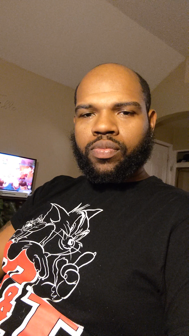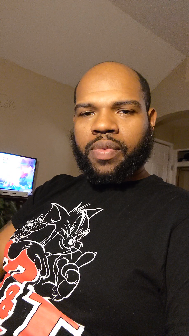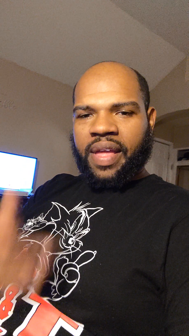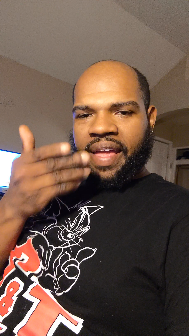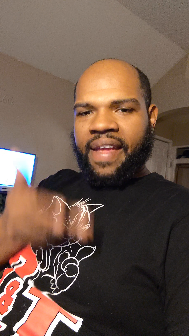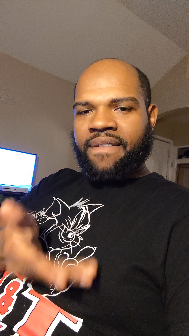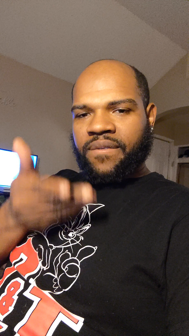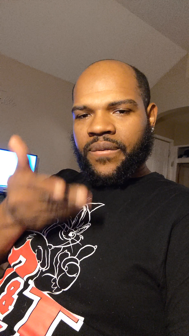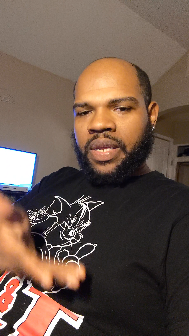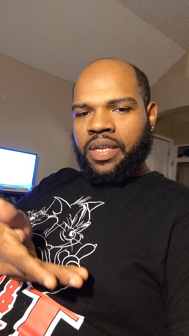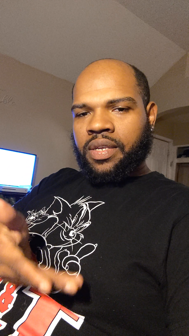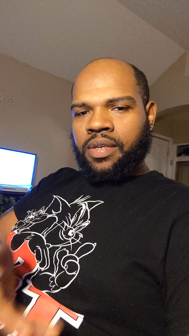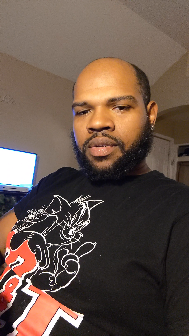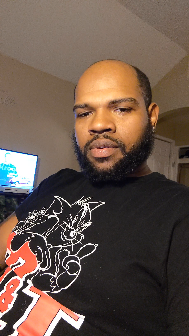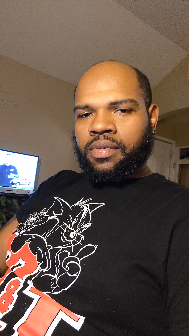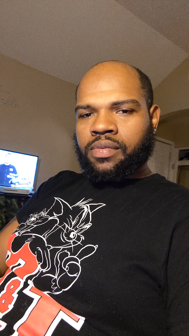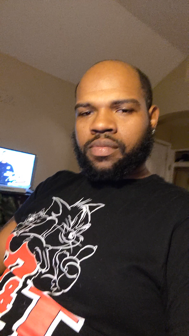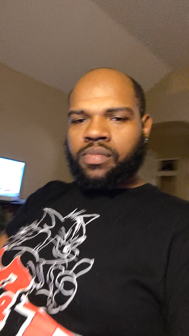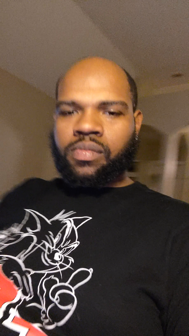heavy